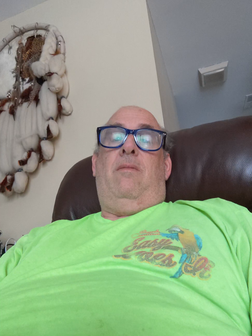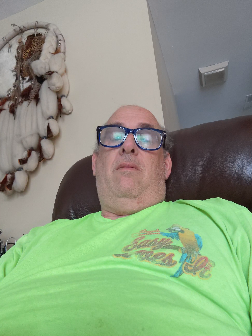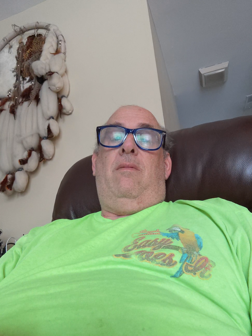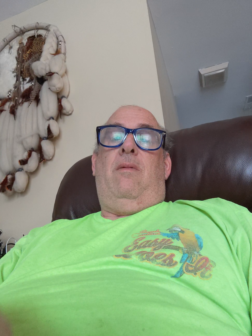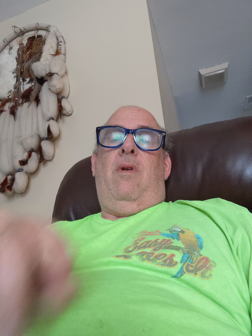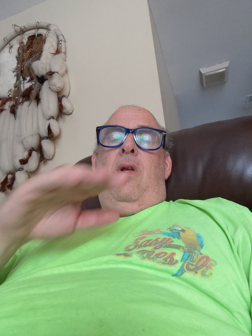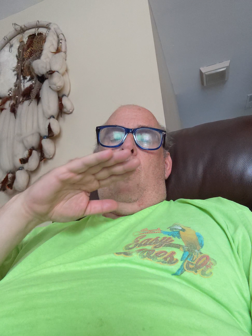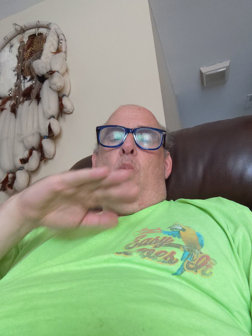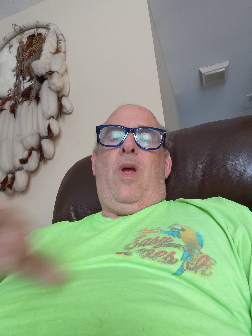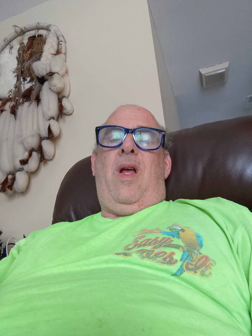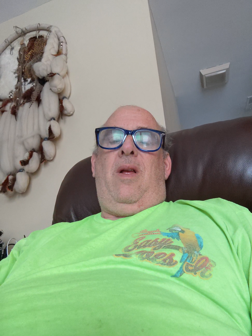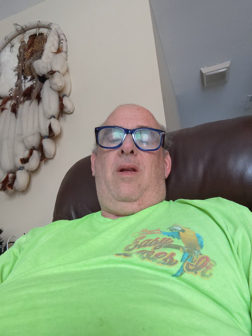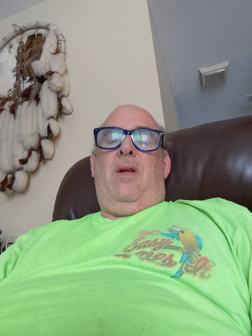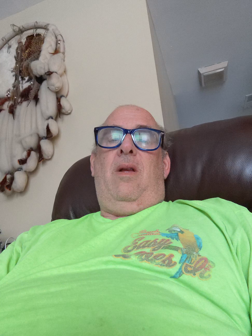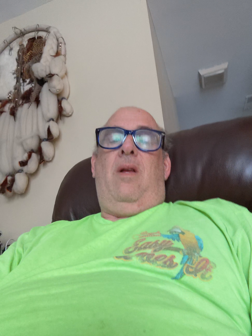quiet